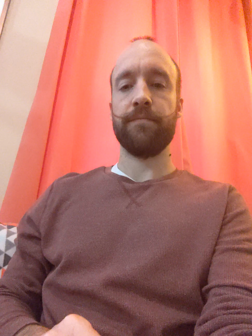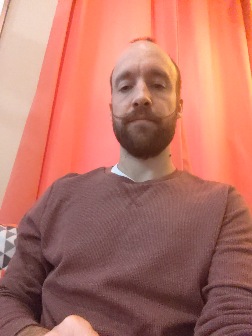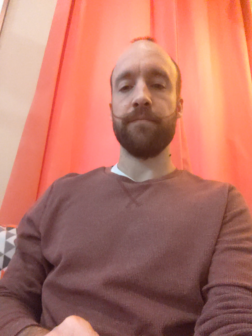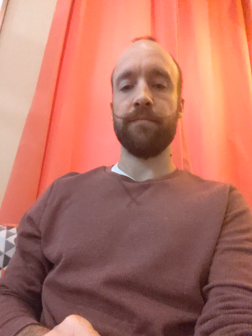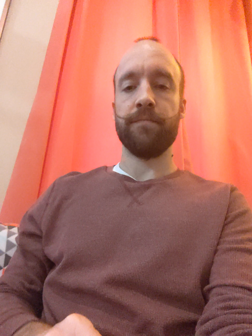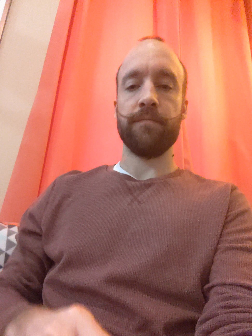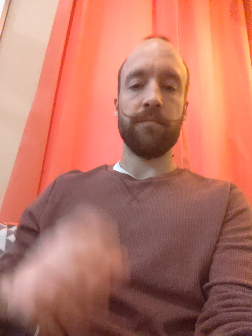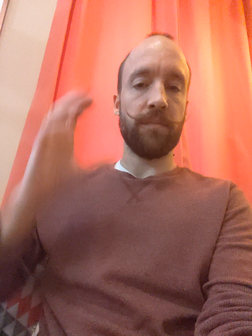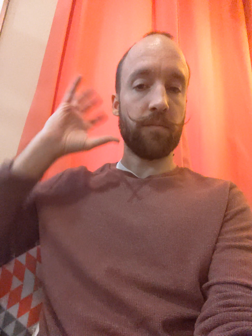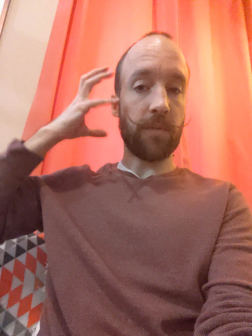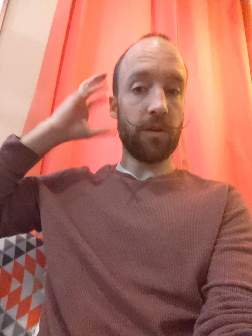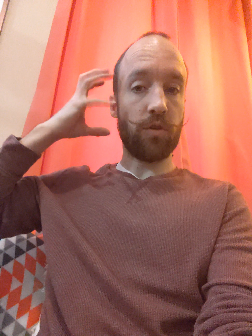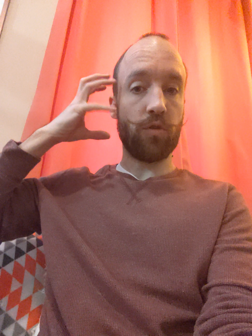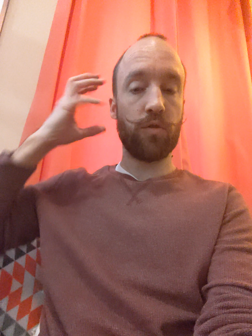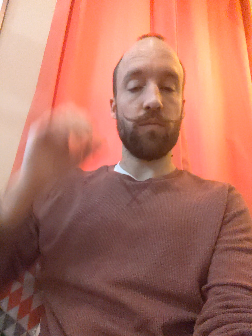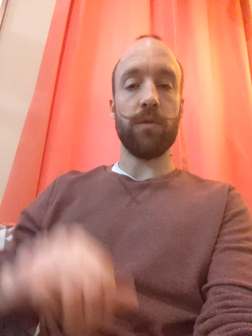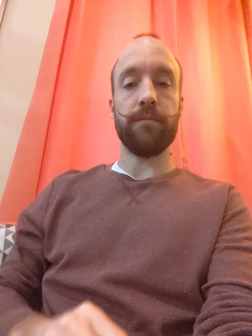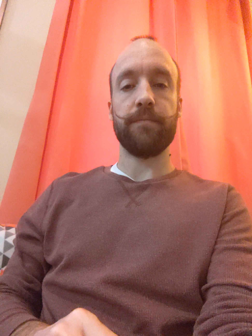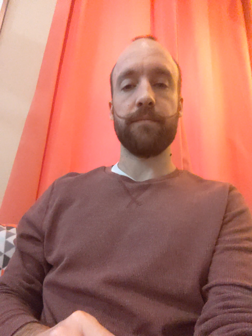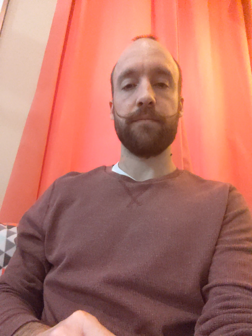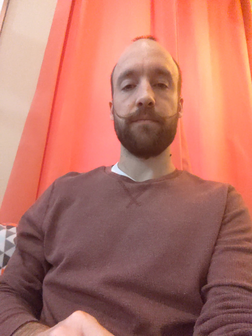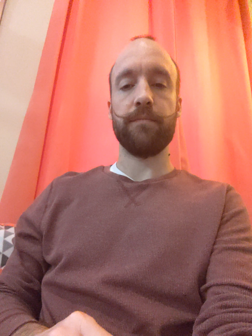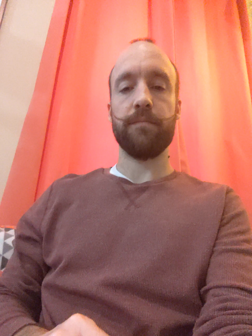radio